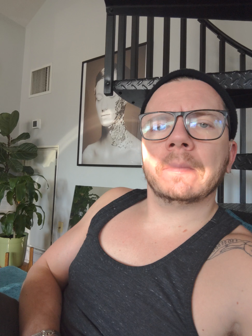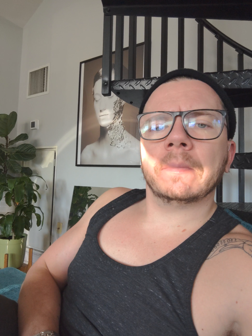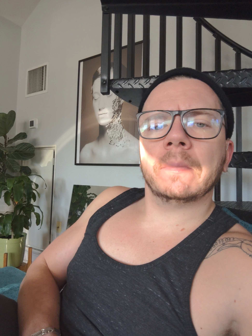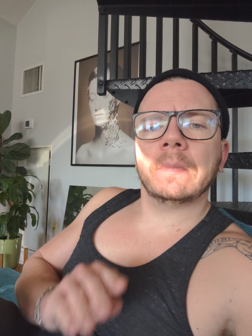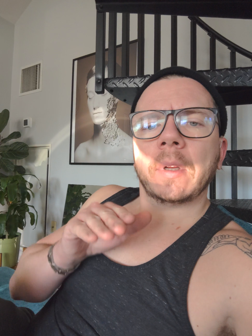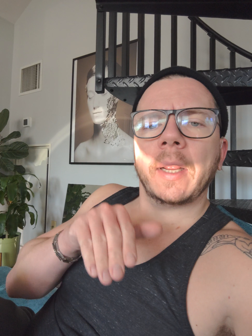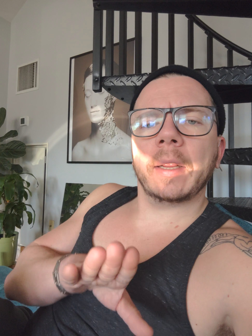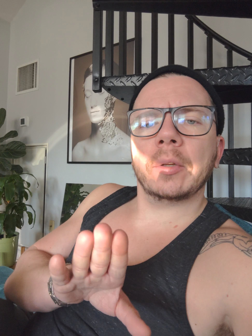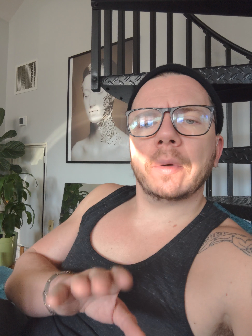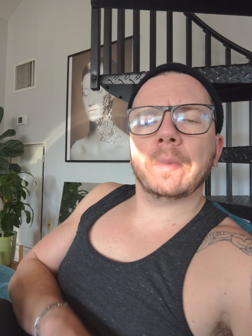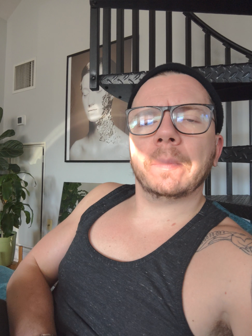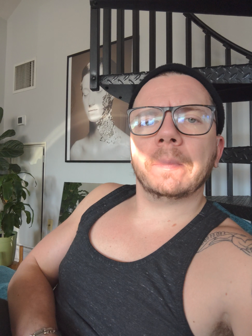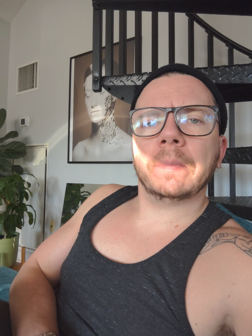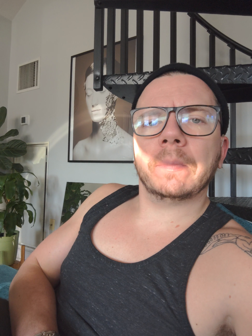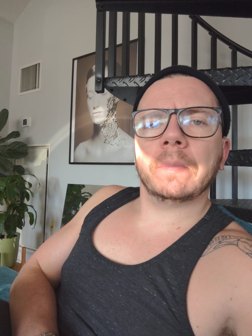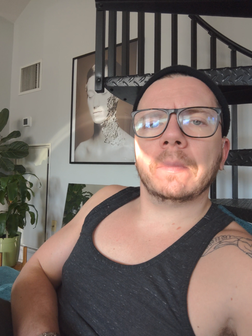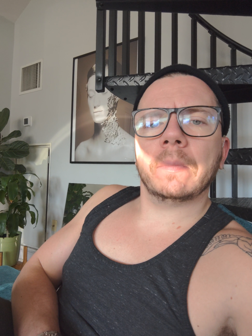into